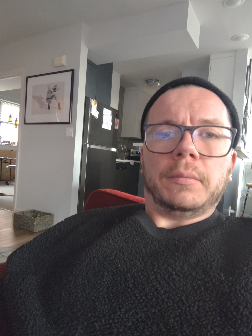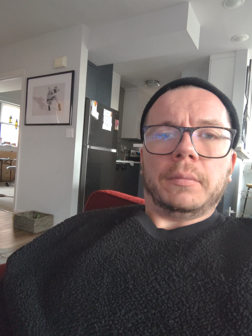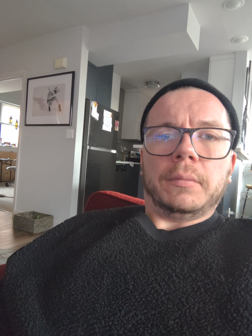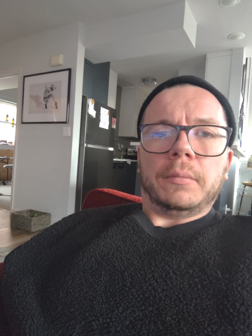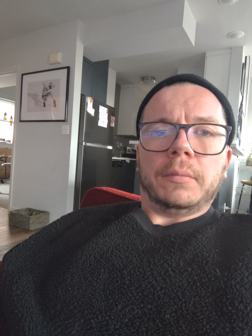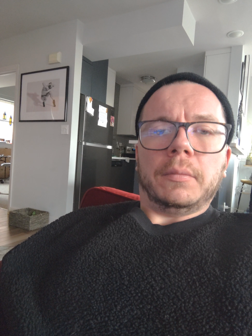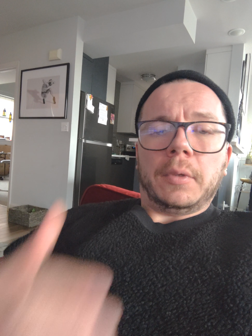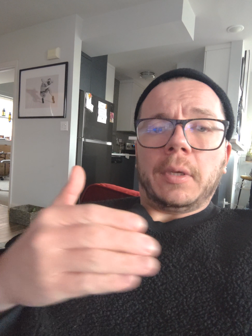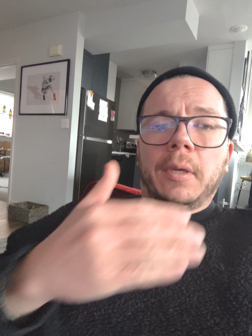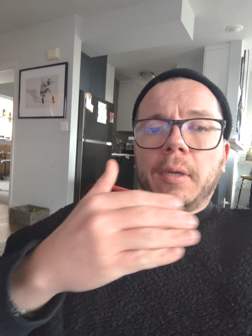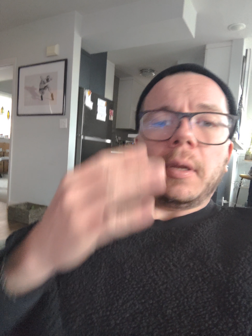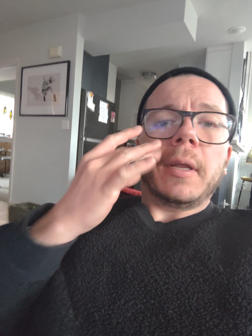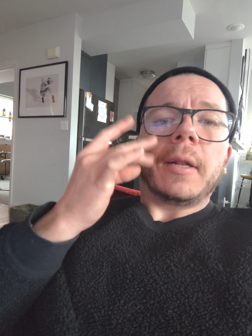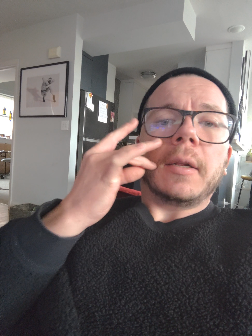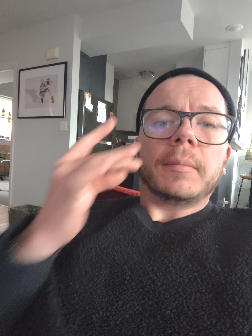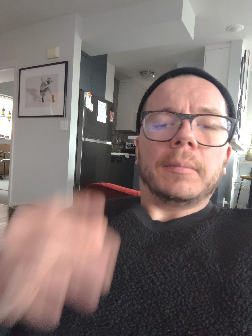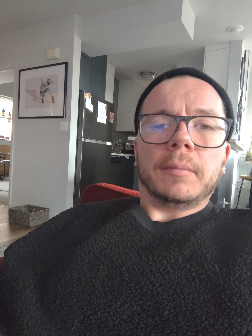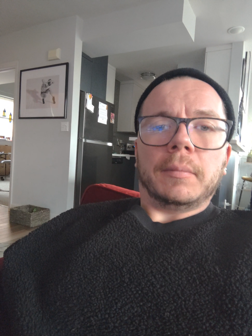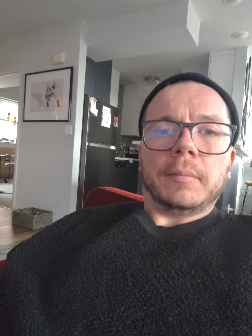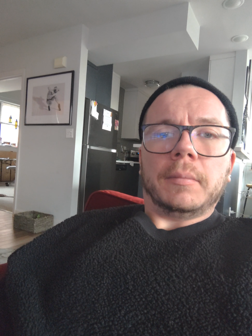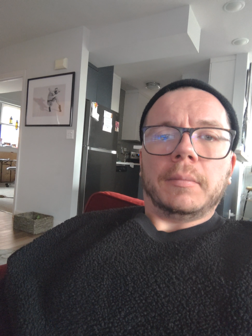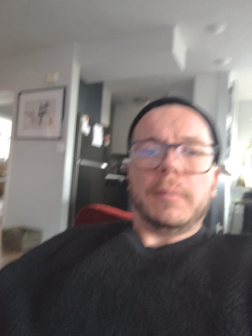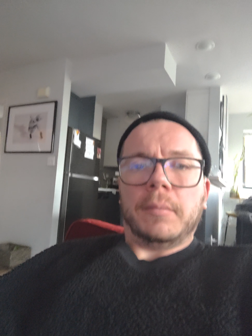kitty